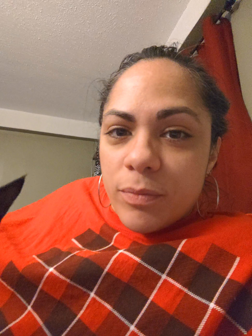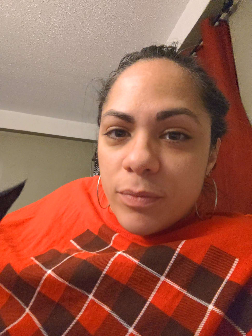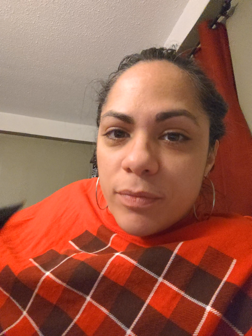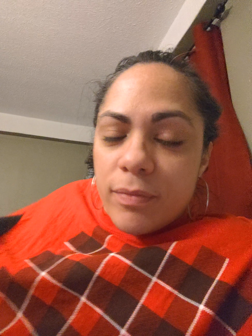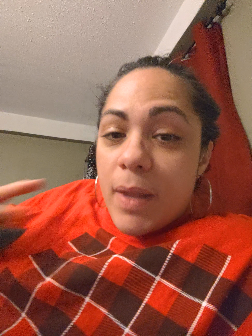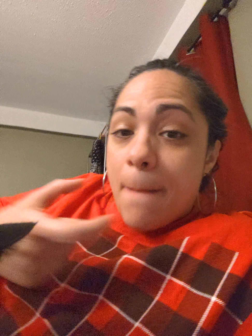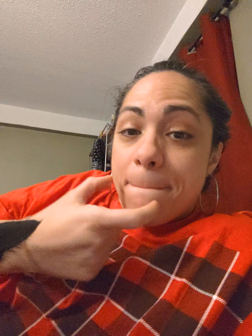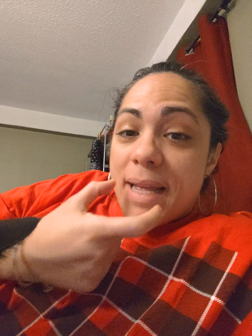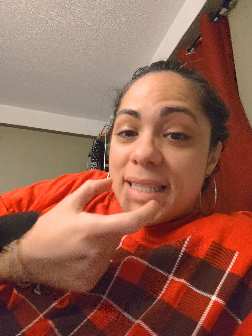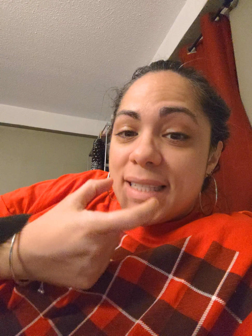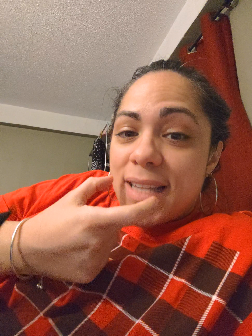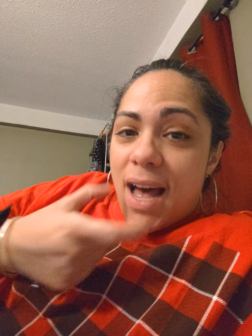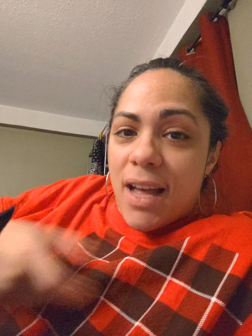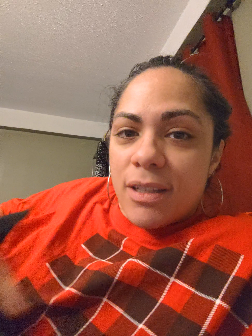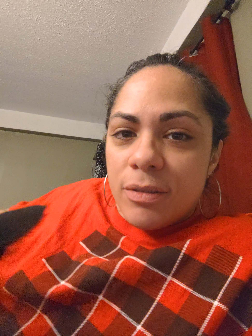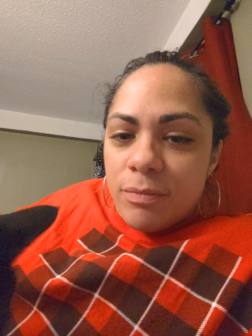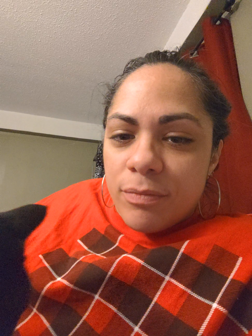pizza